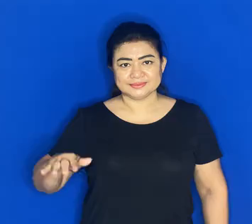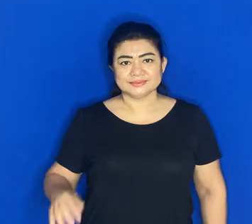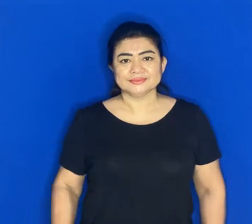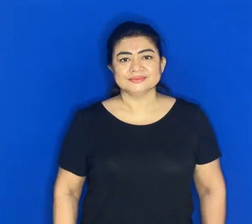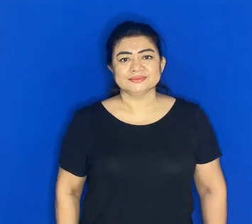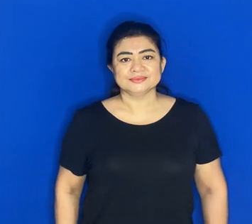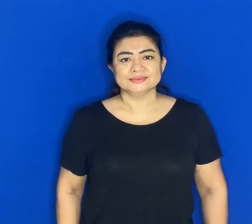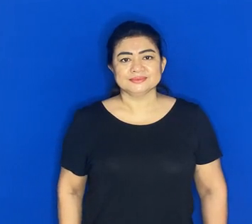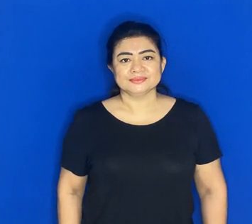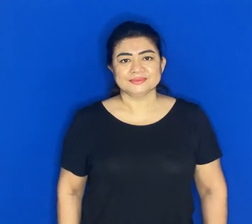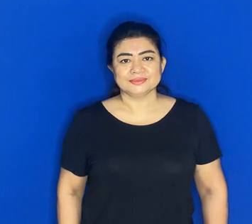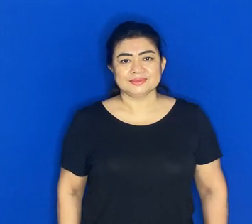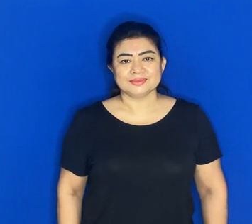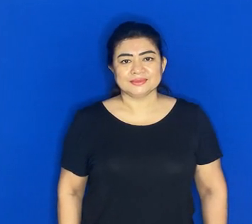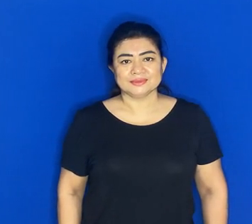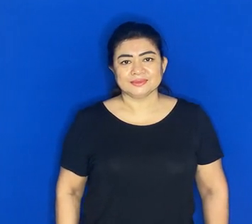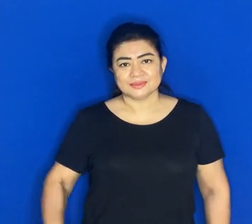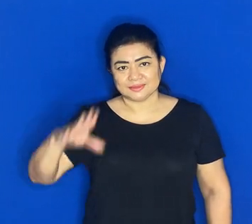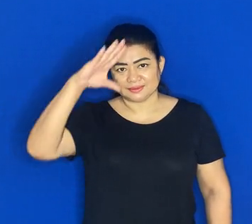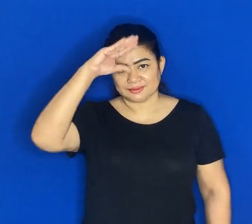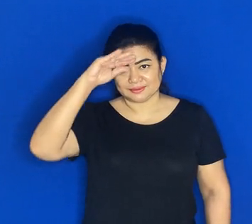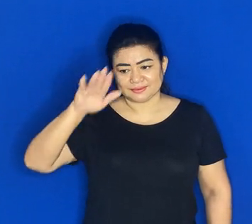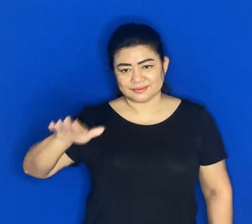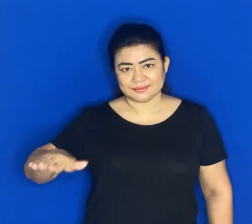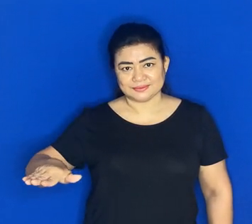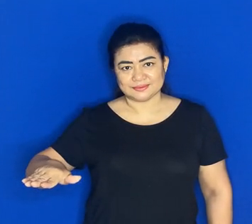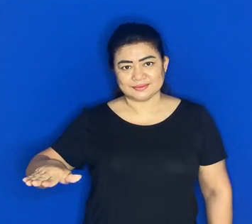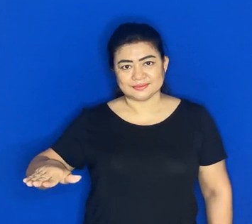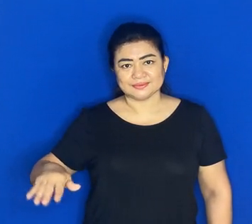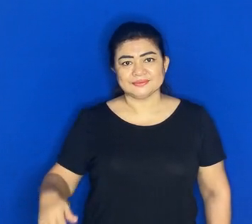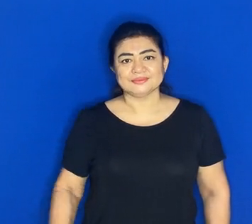boy